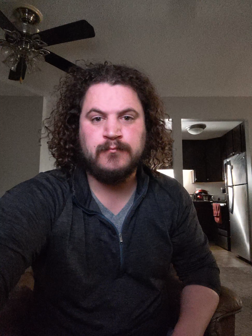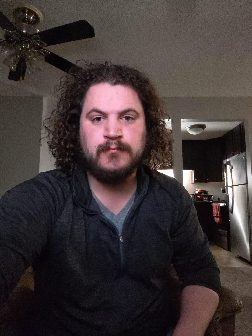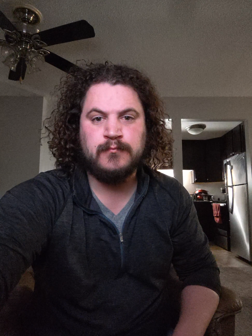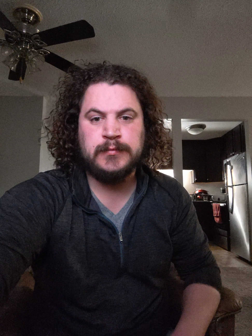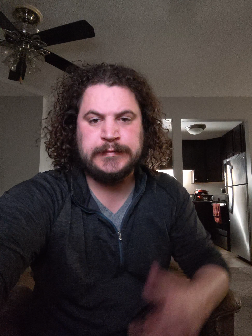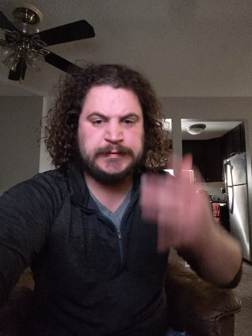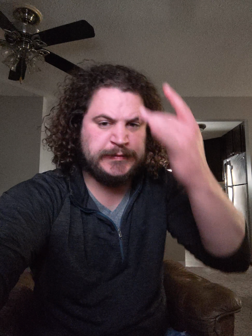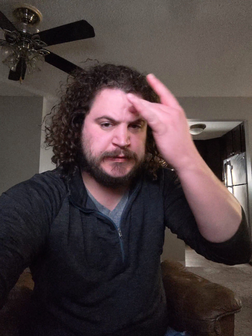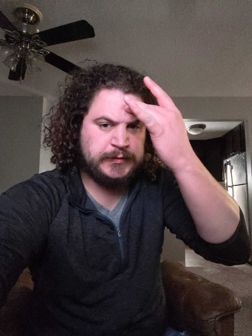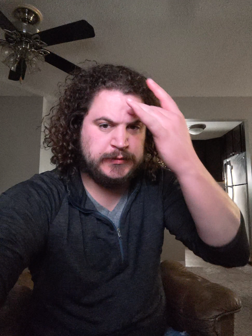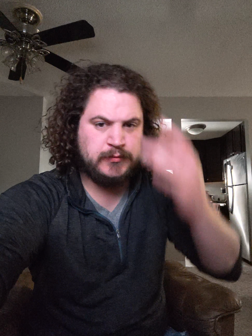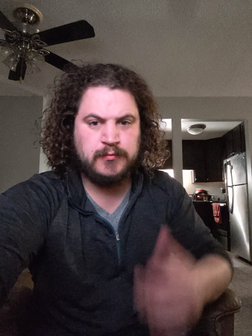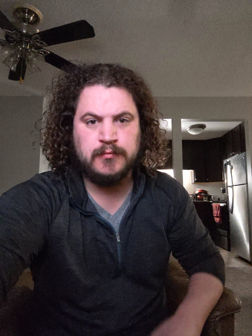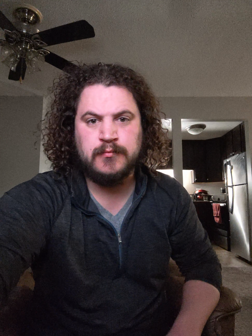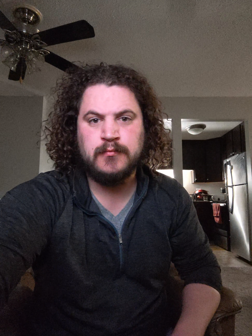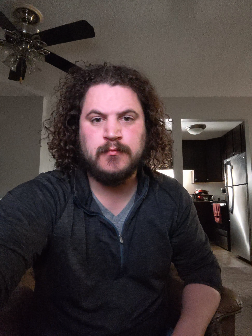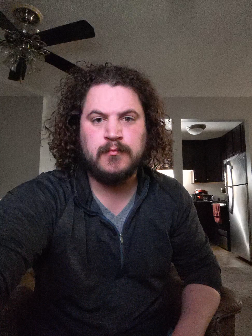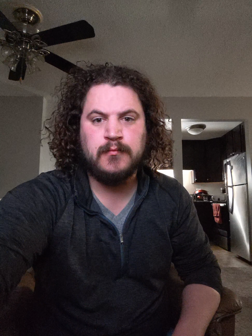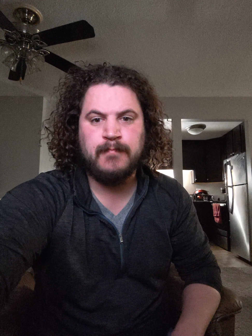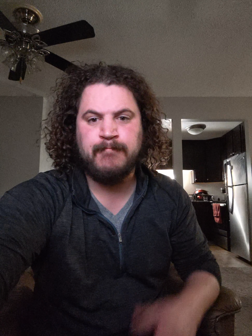sick